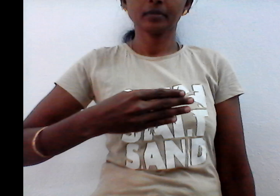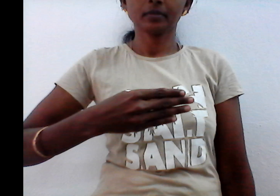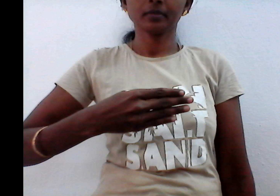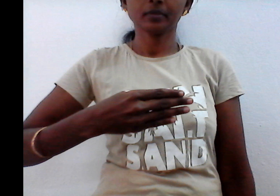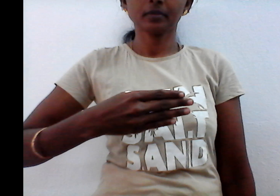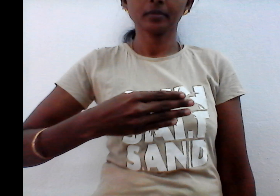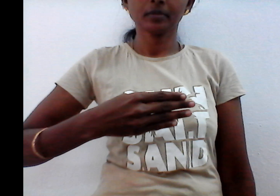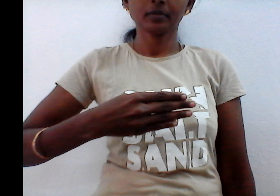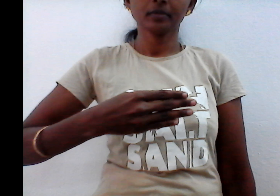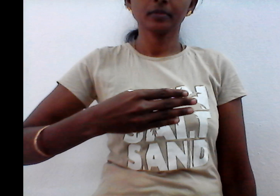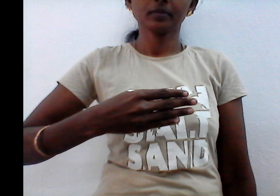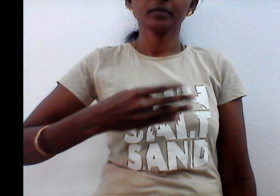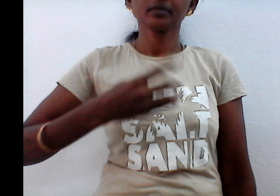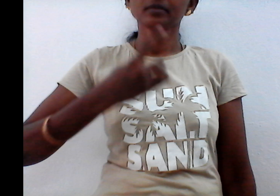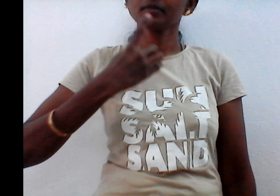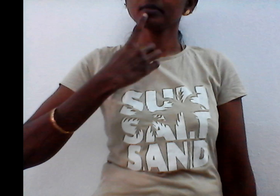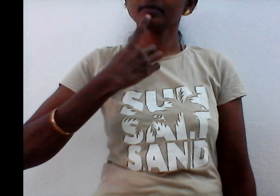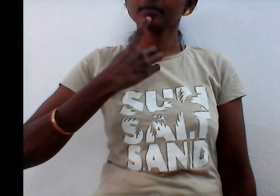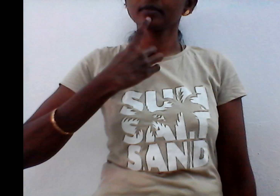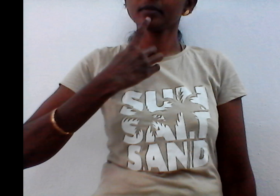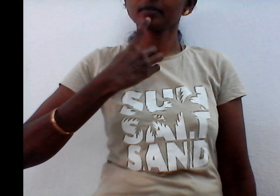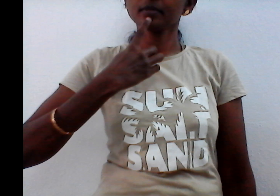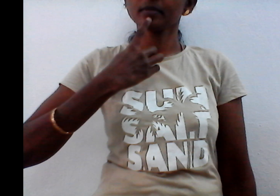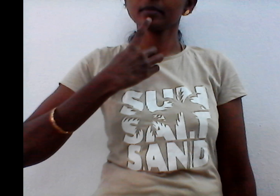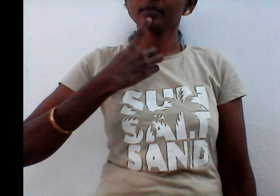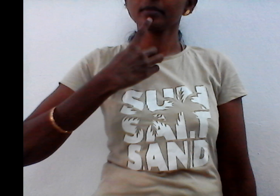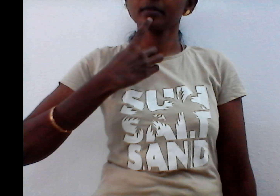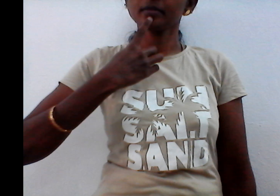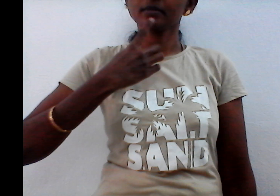അം